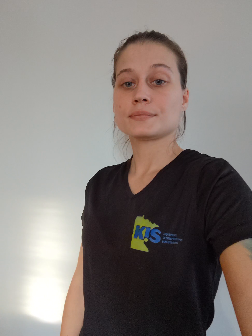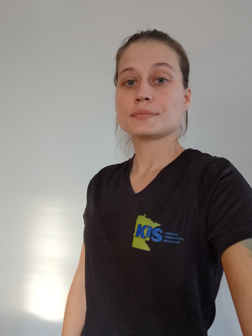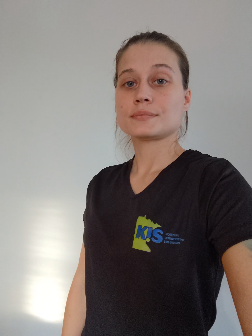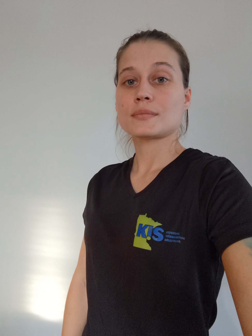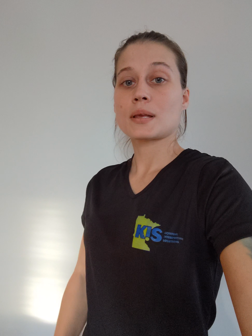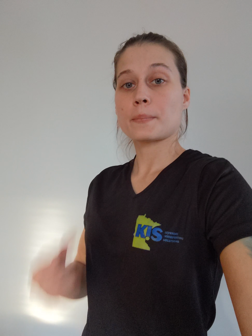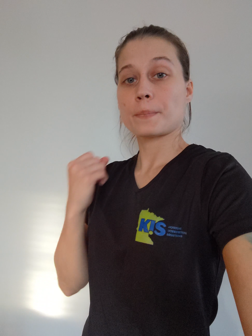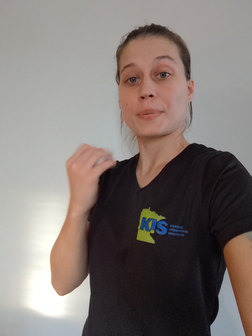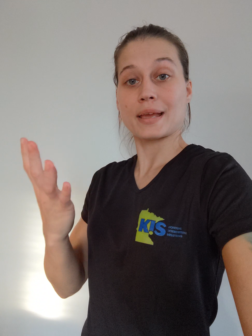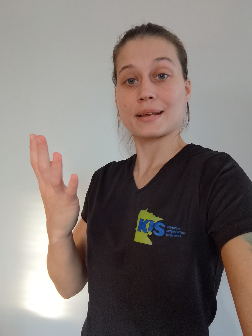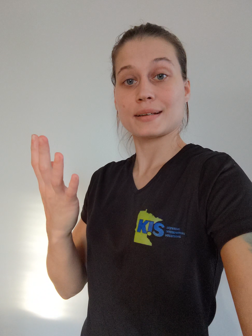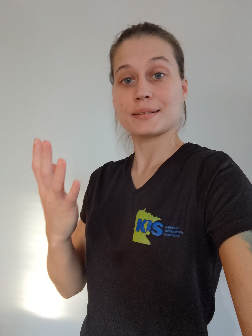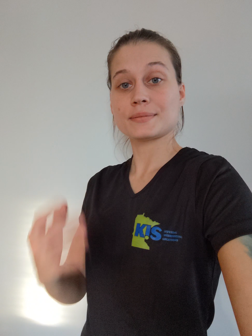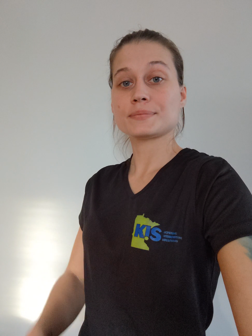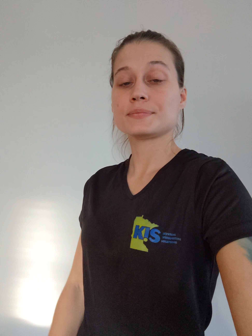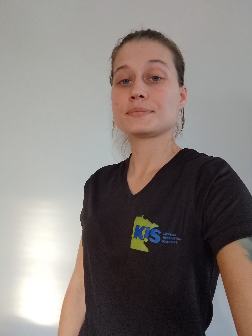many